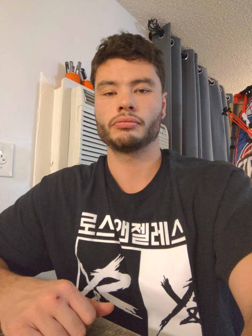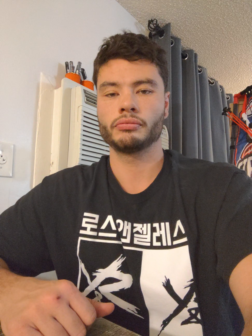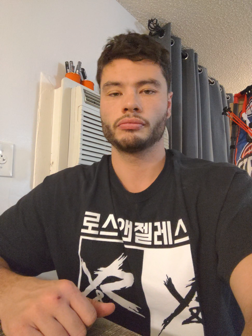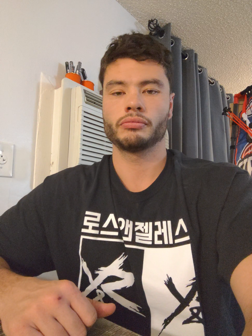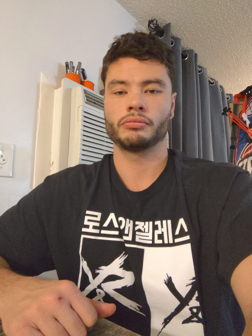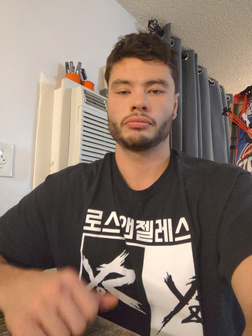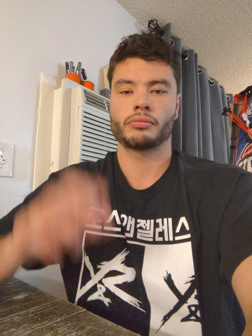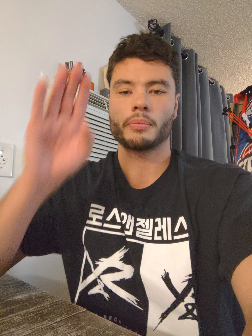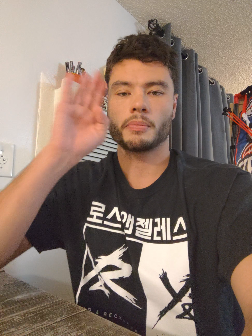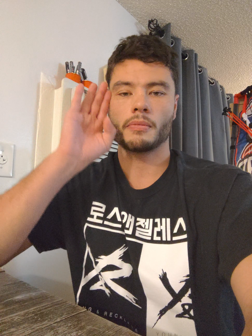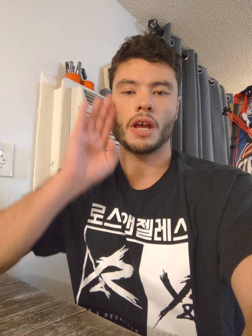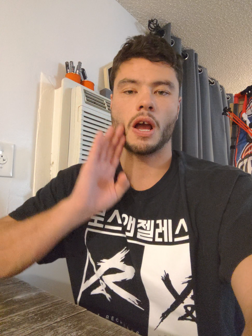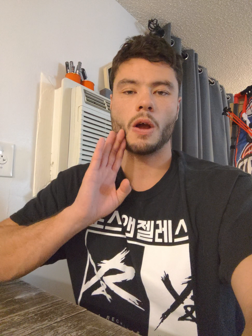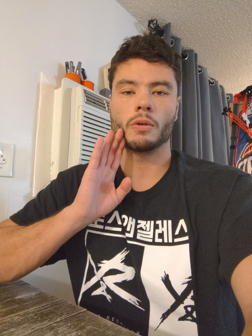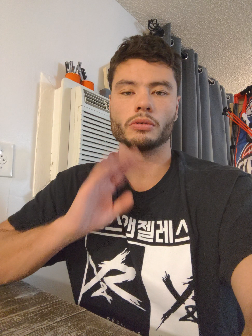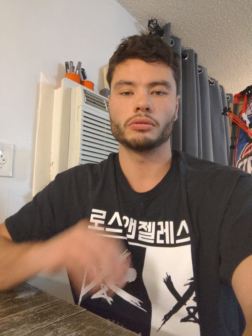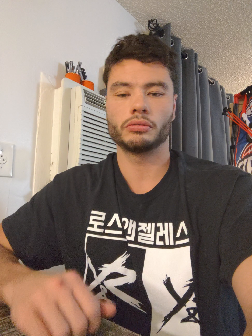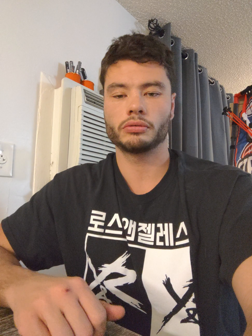brown